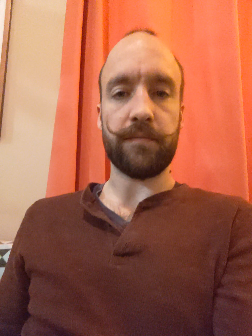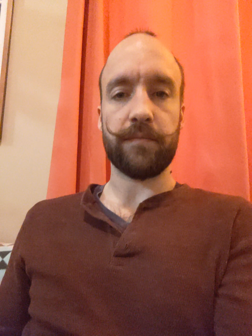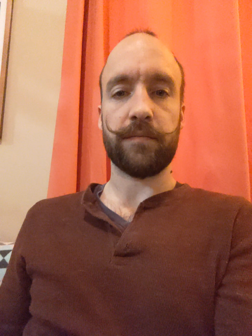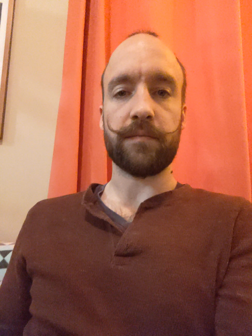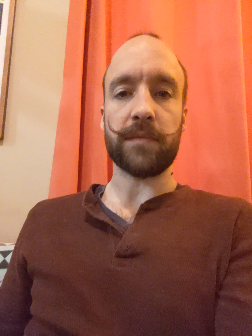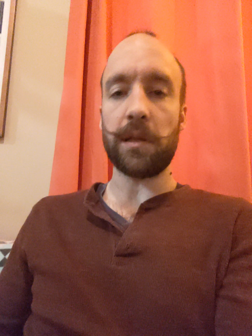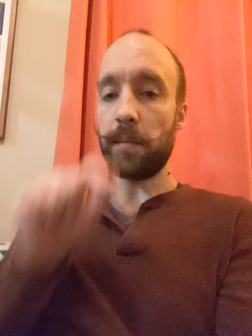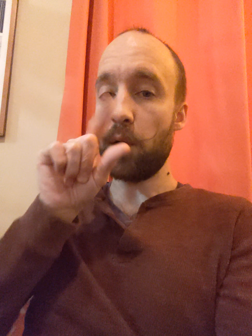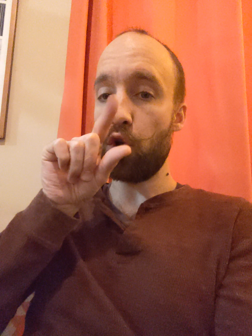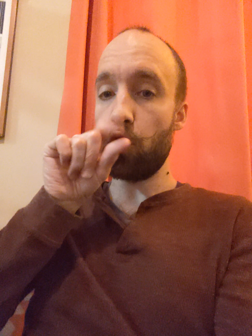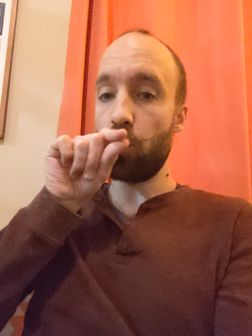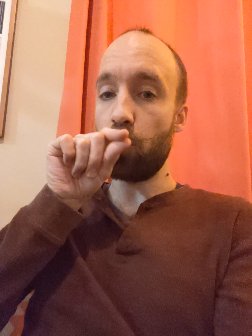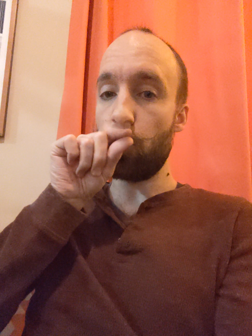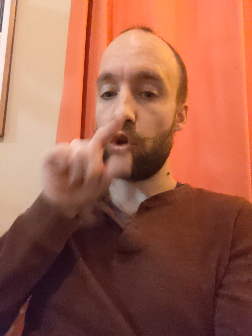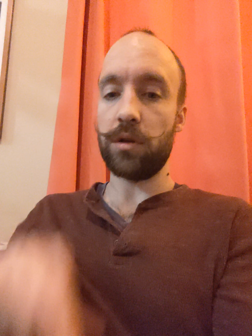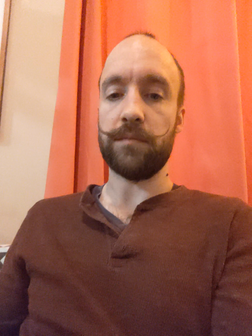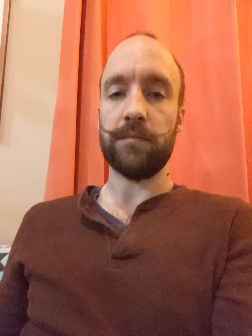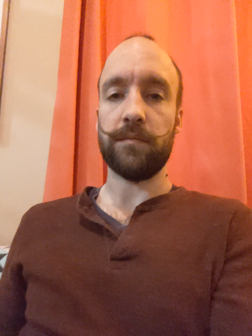bird